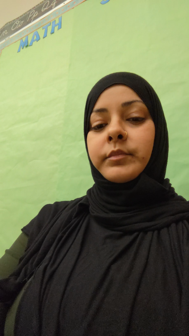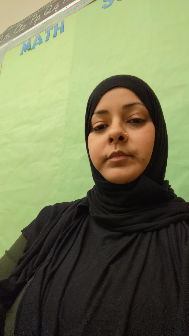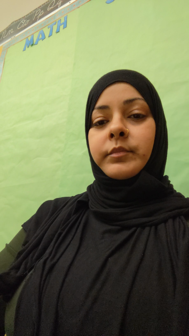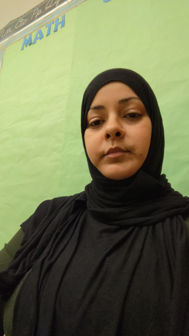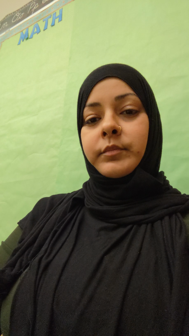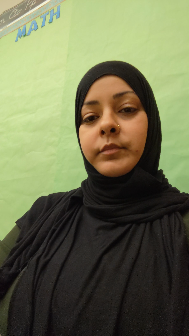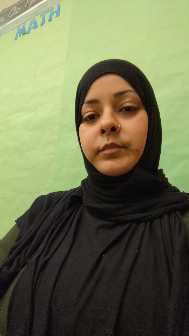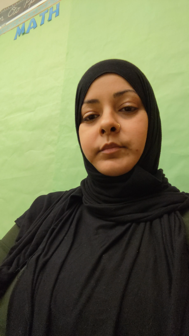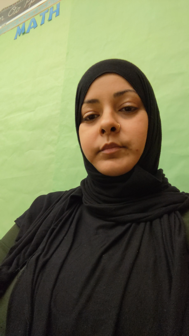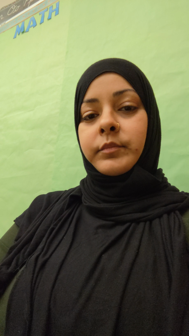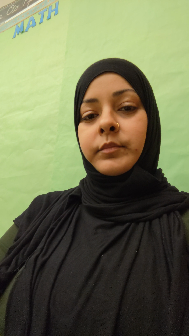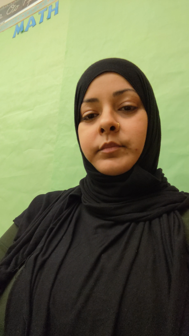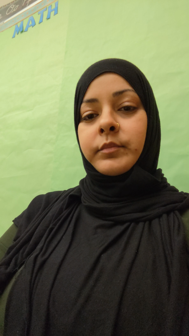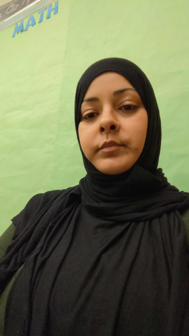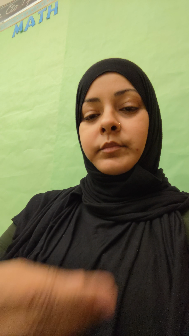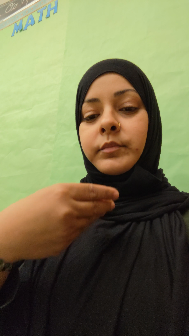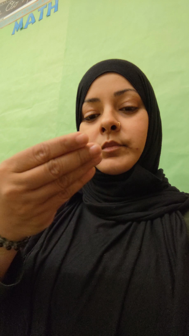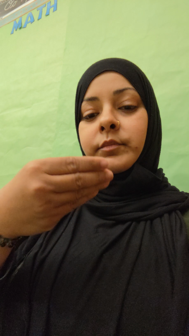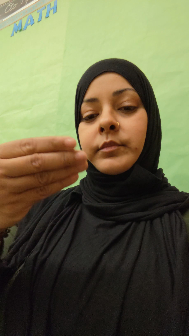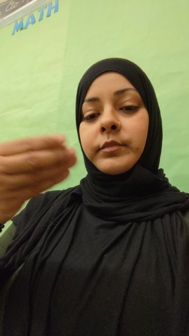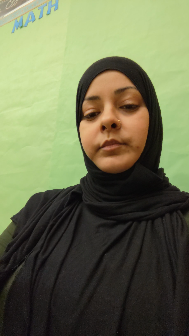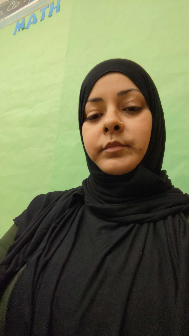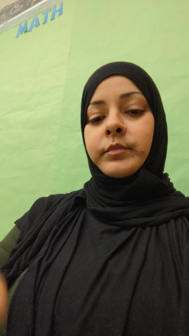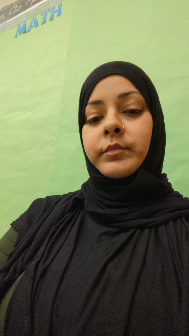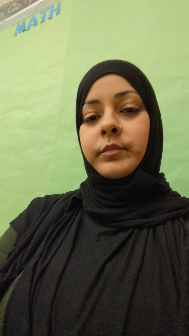shopping